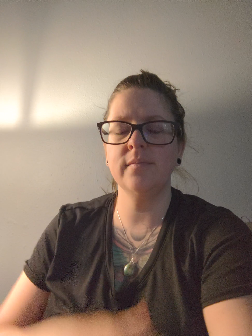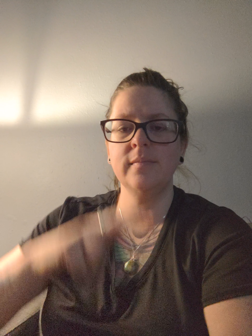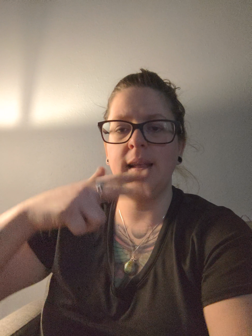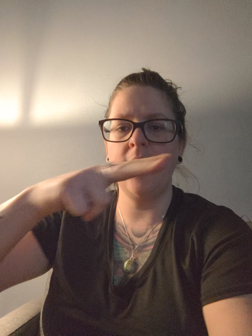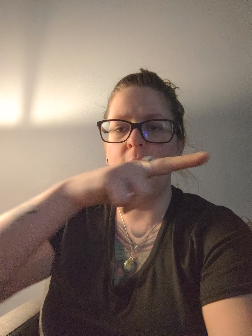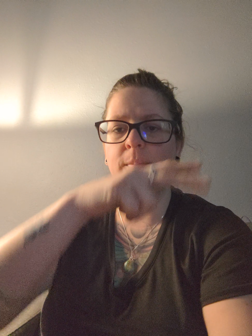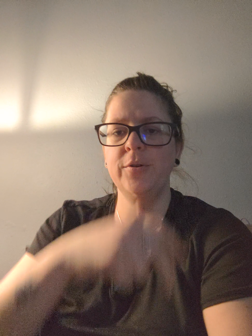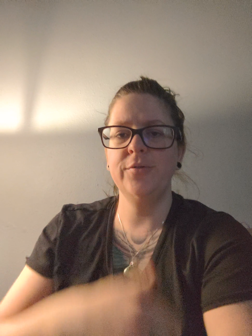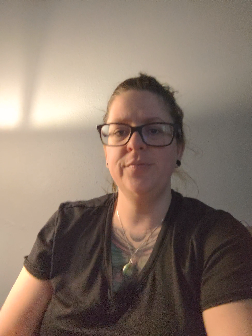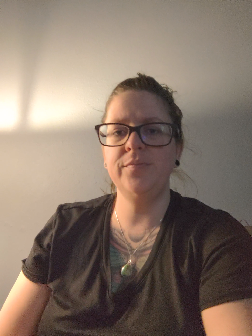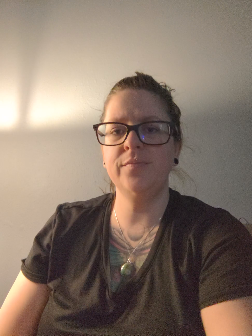helicopter